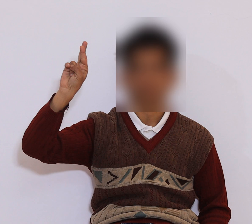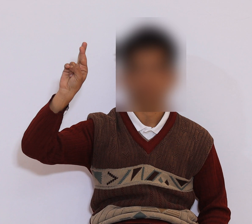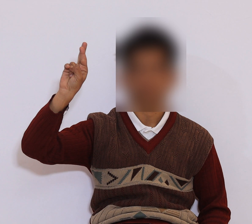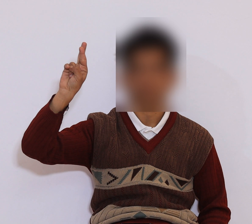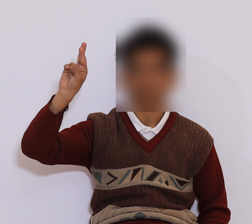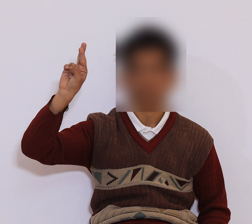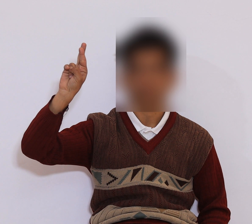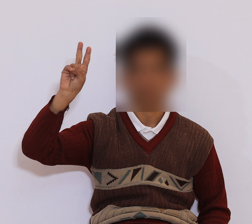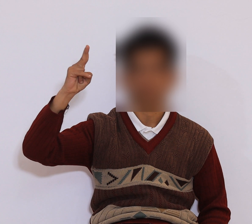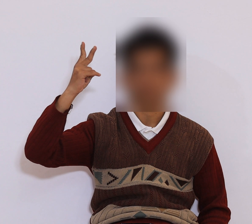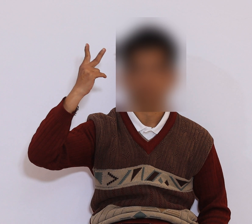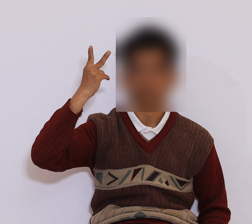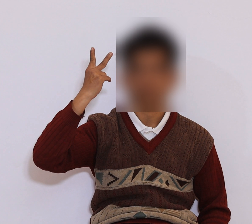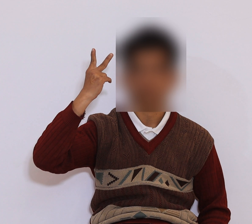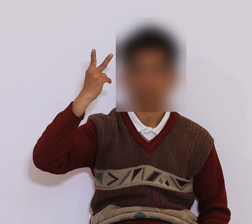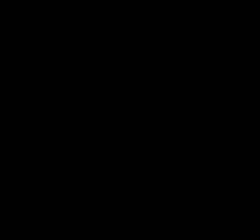ڑ